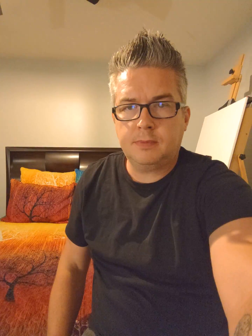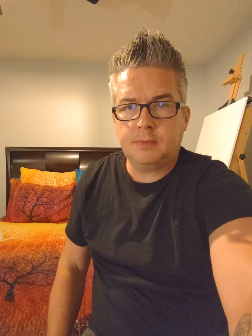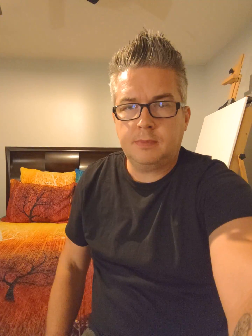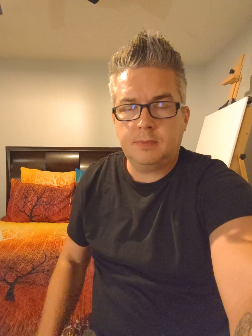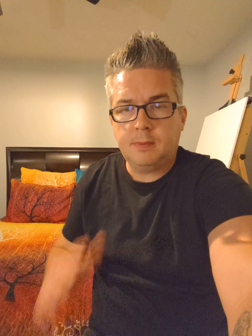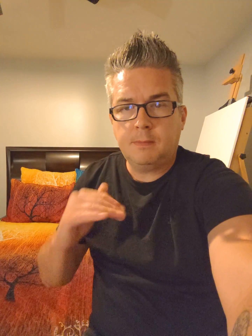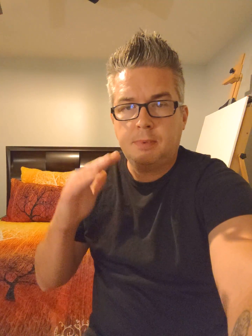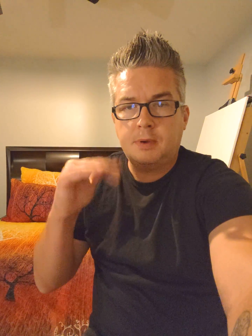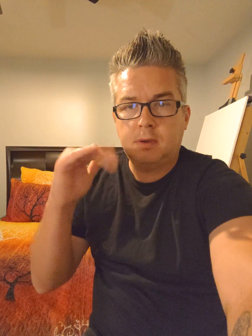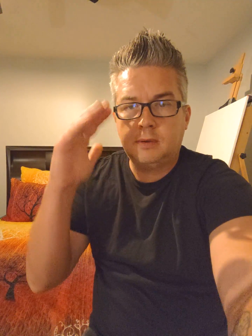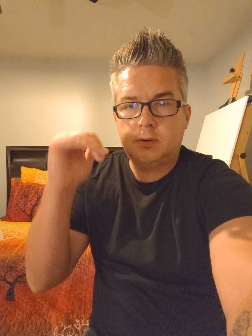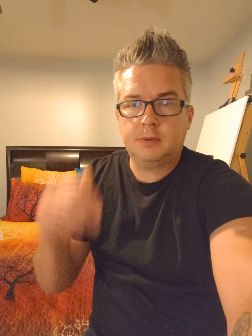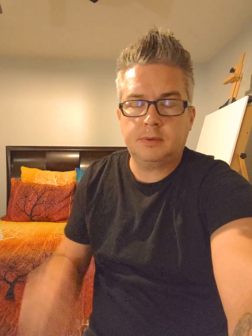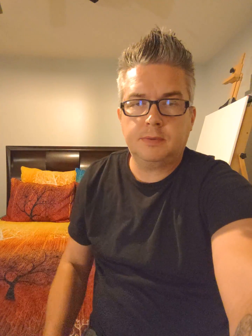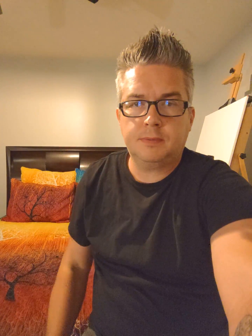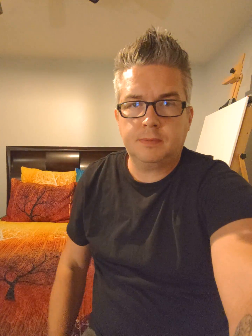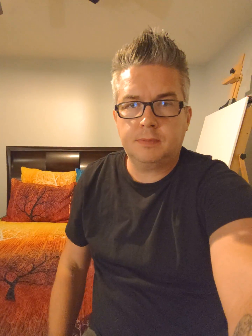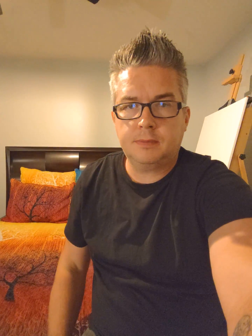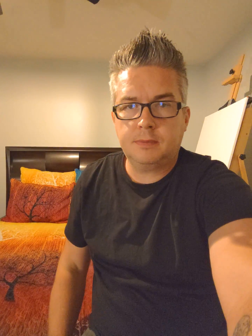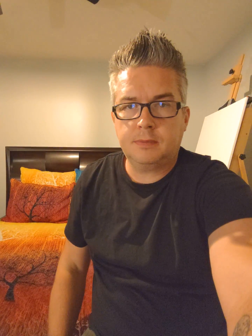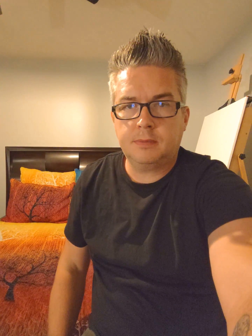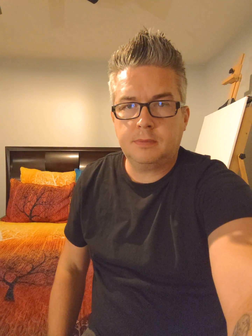build